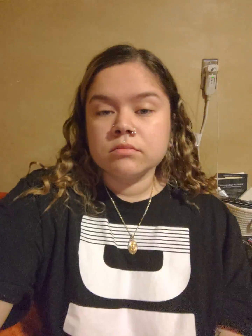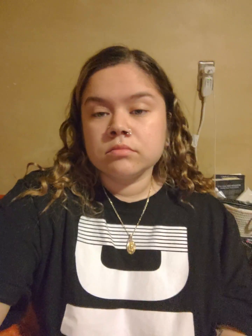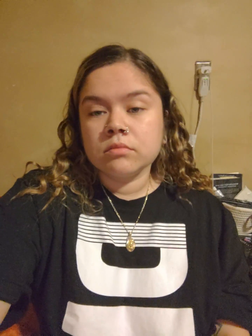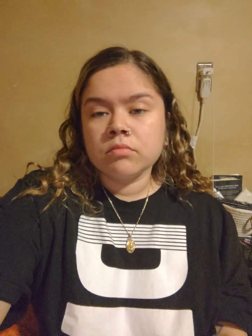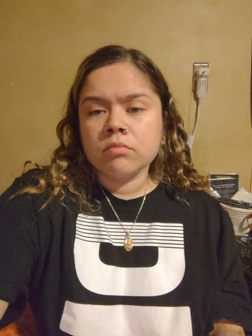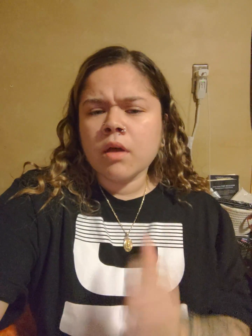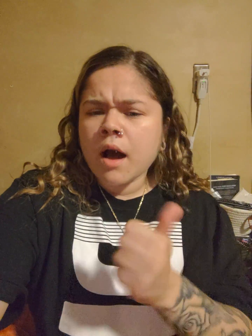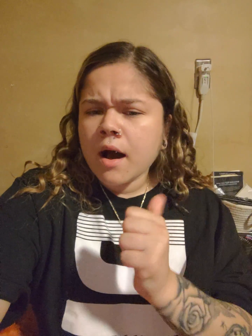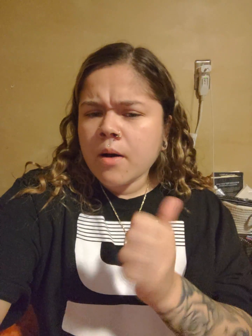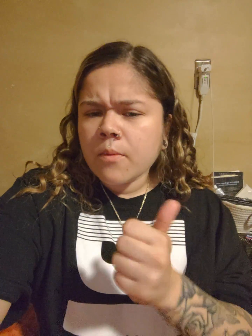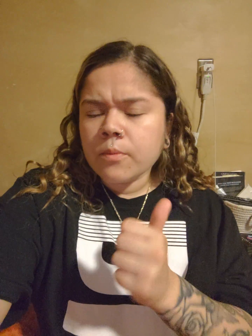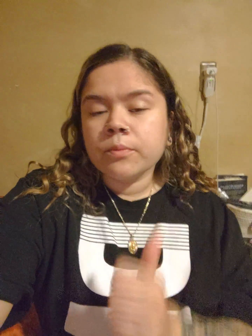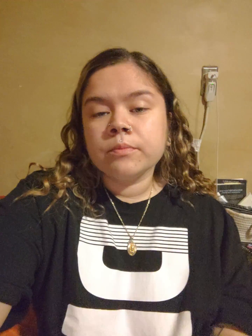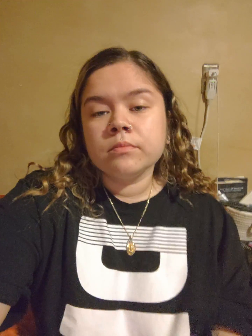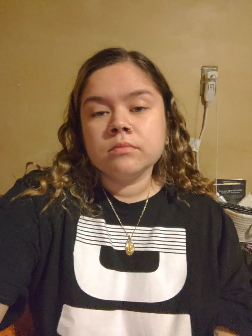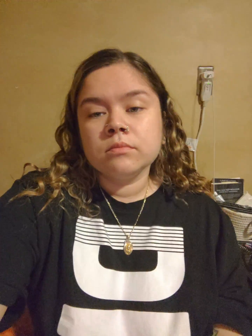how